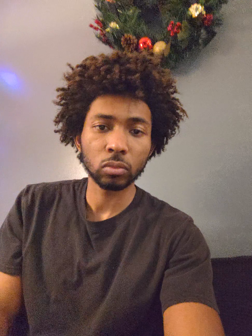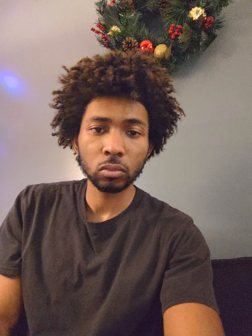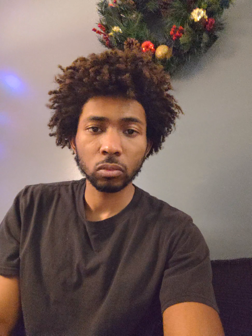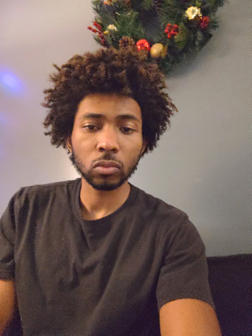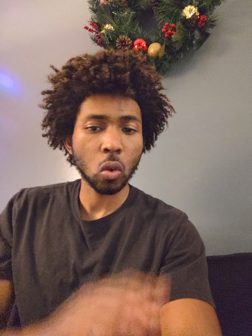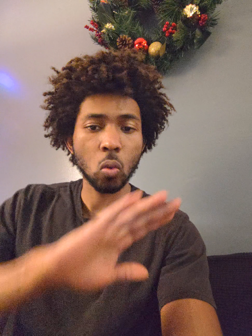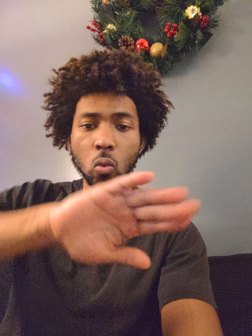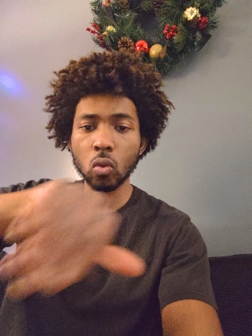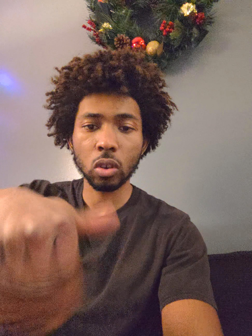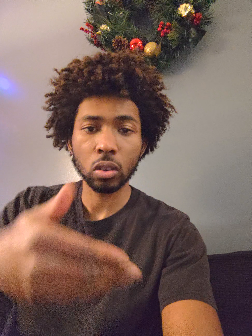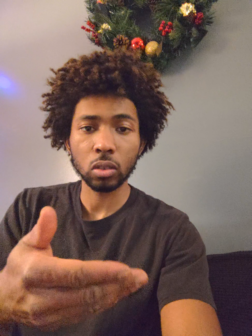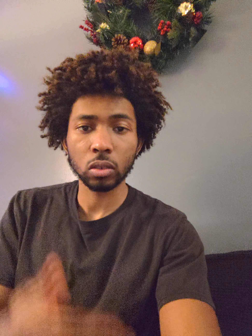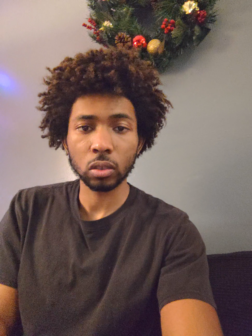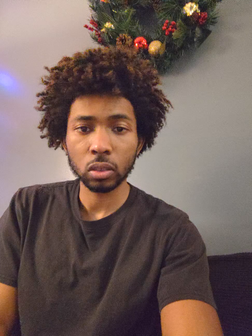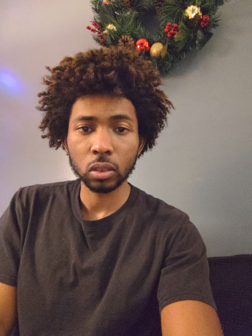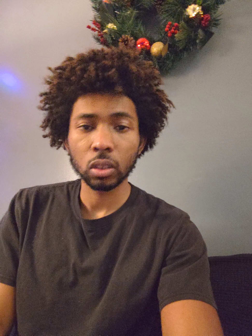all